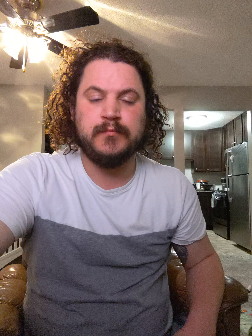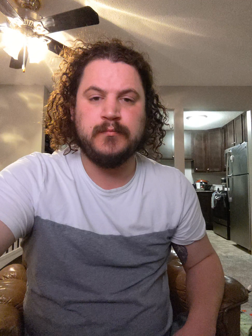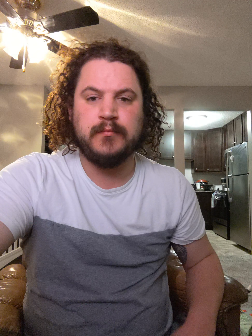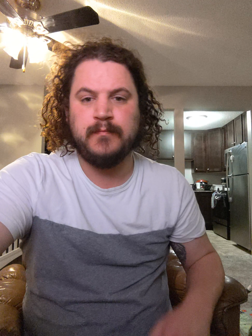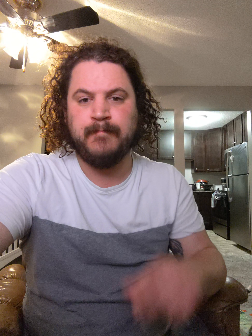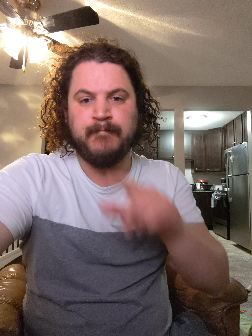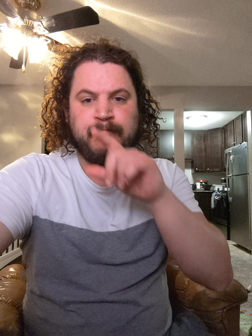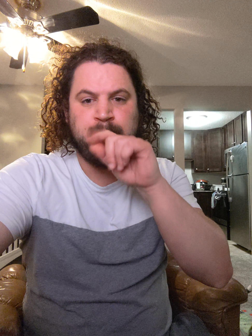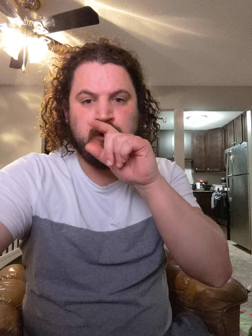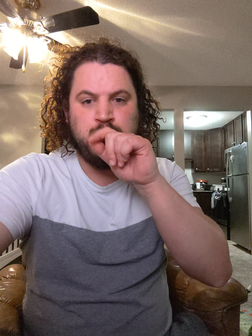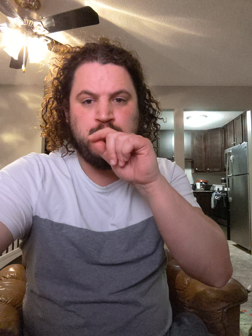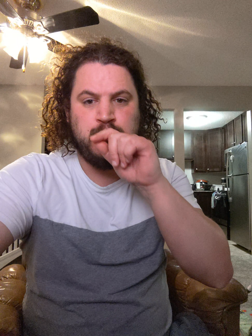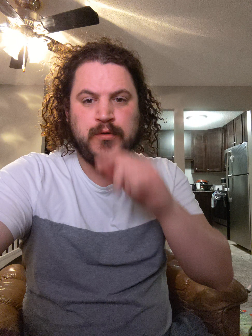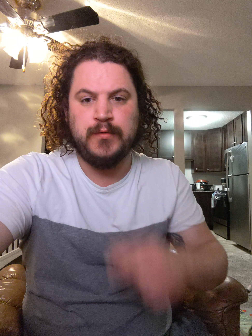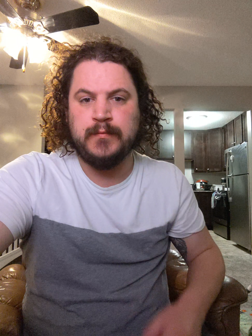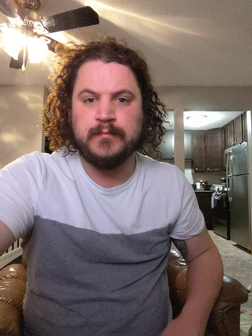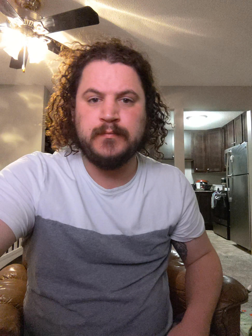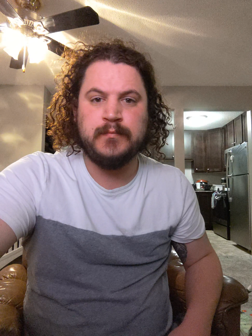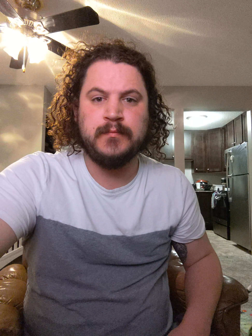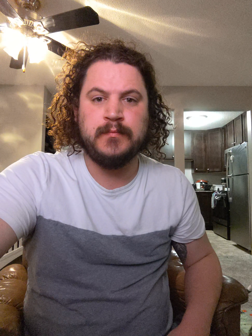bird